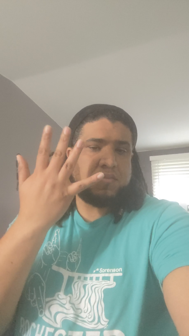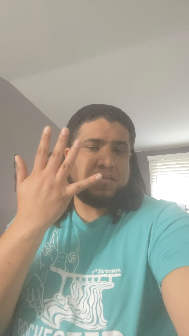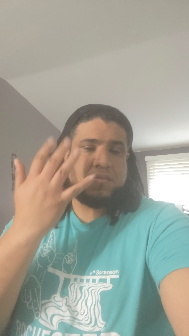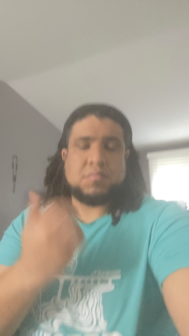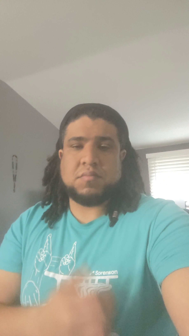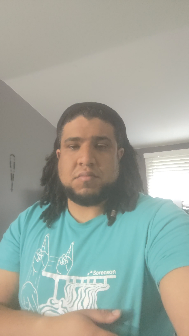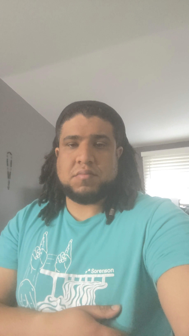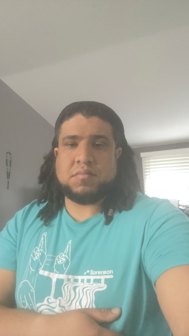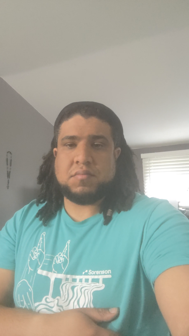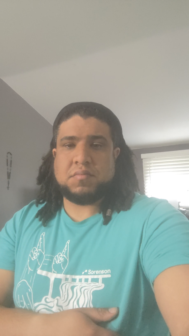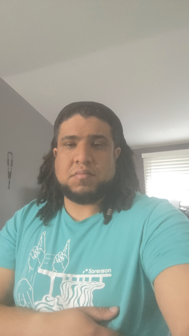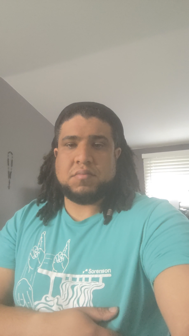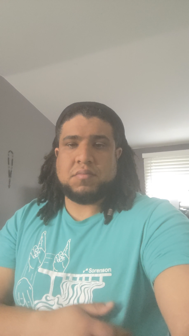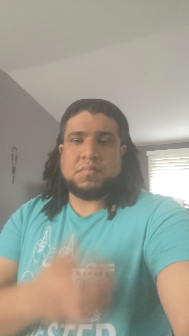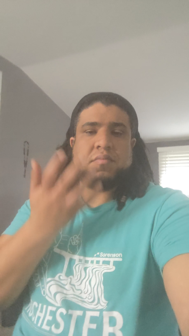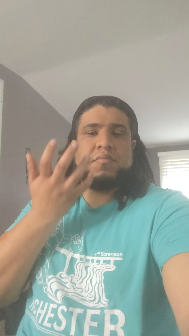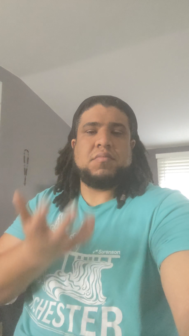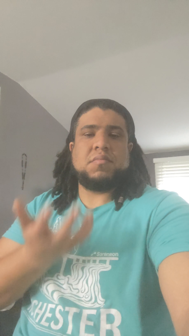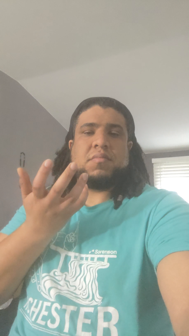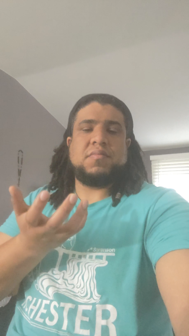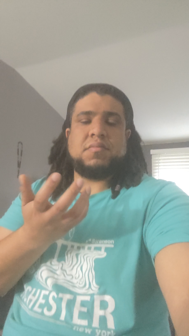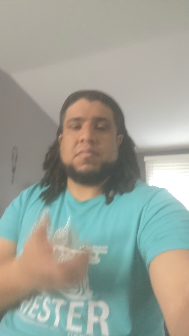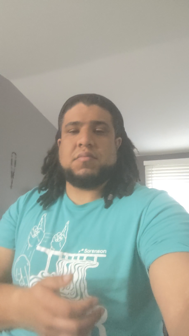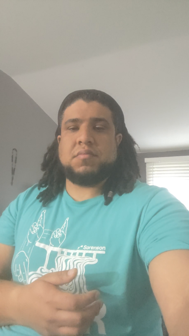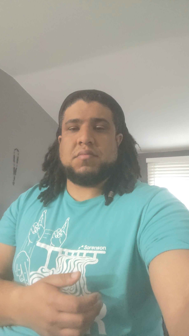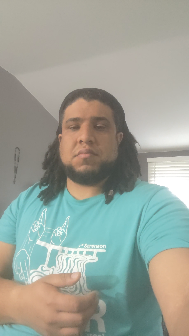heavy